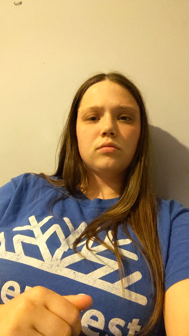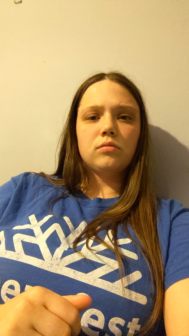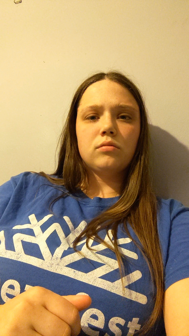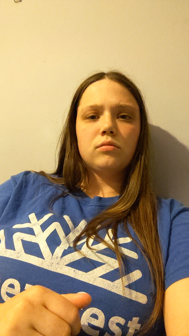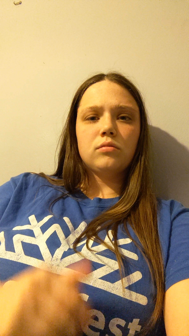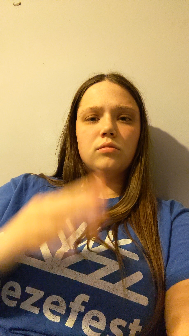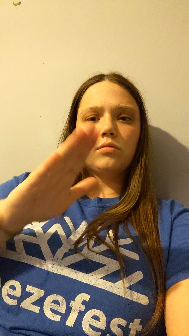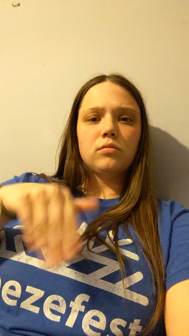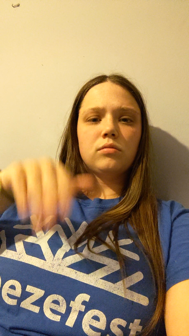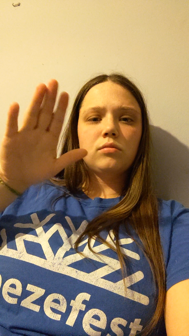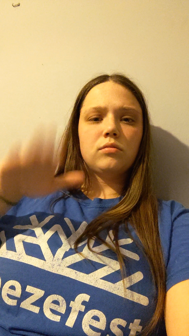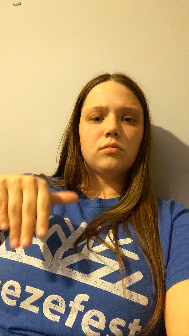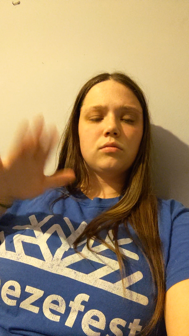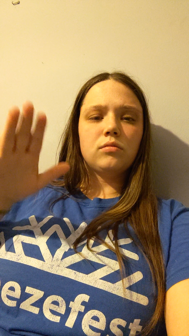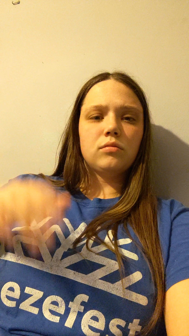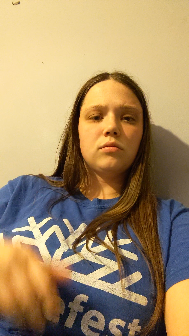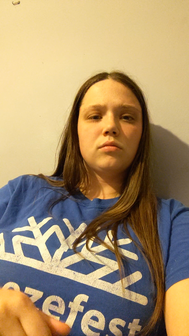paint